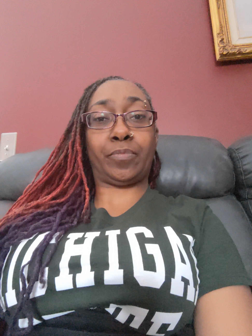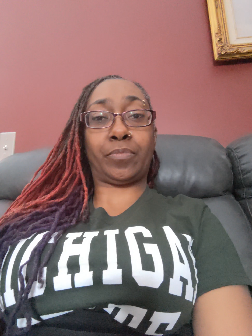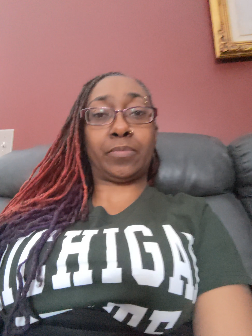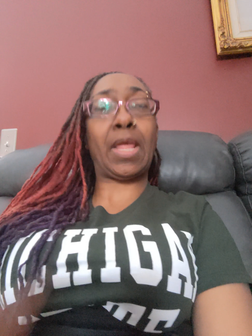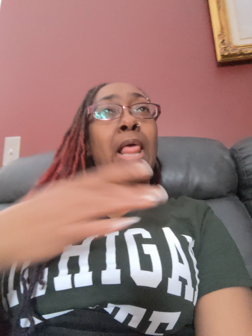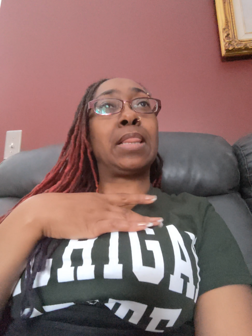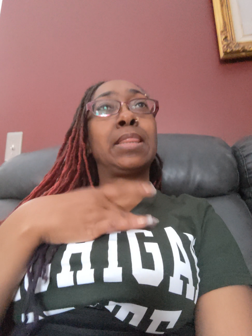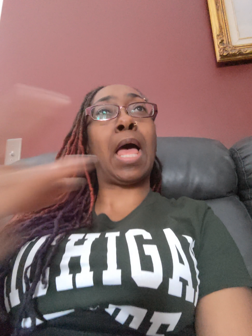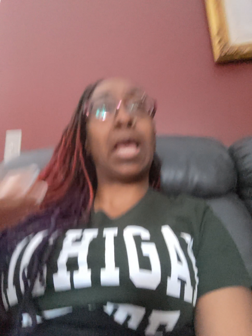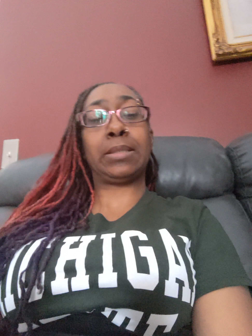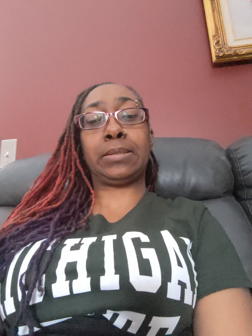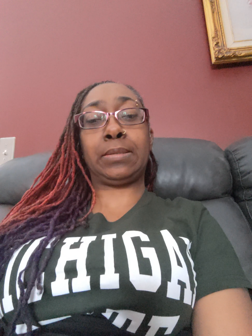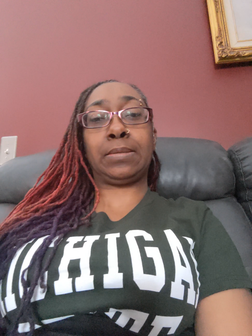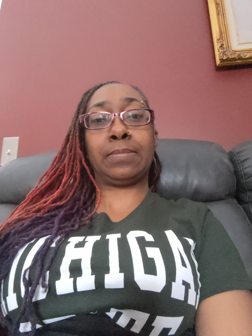like